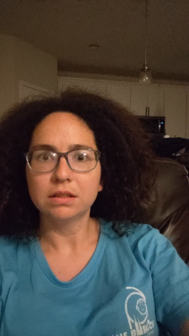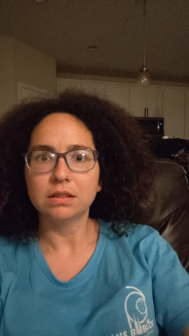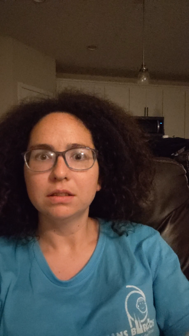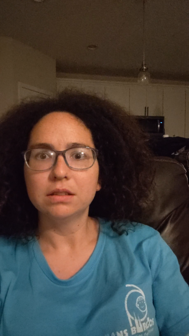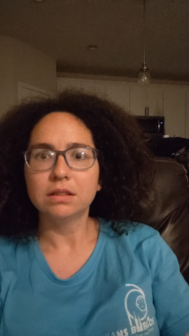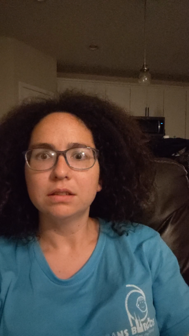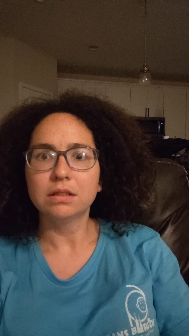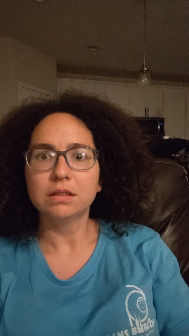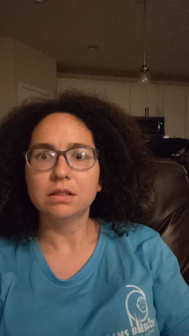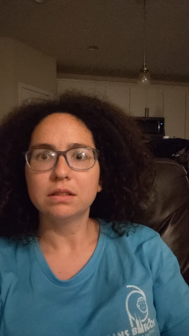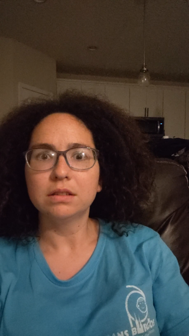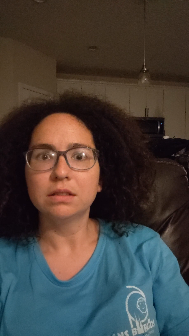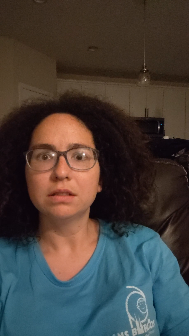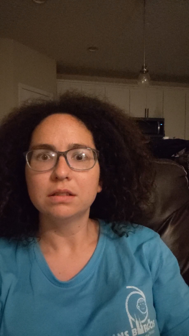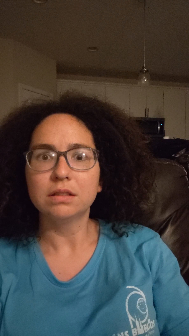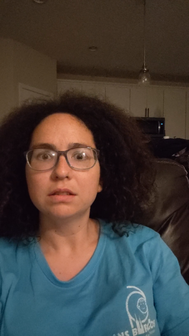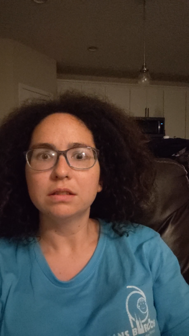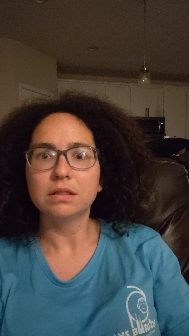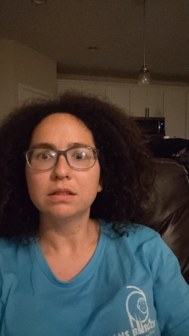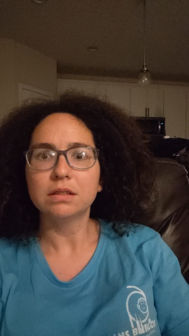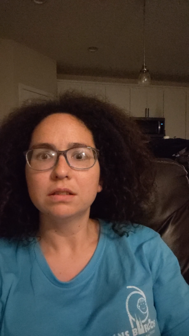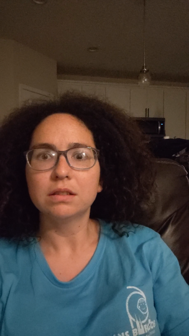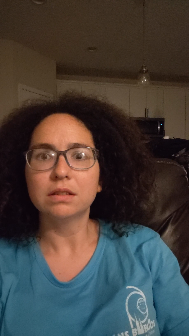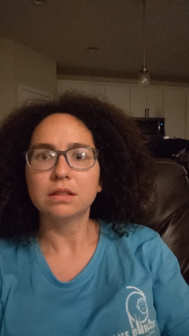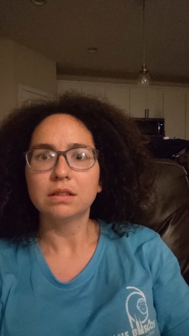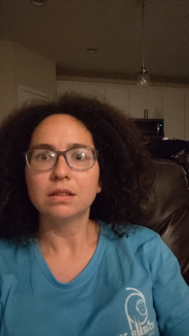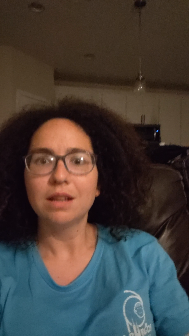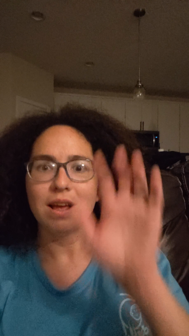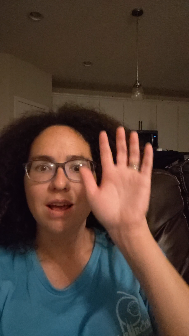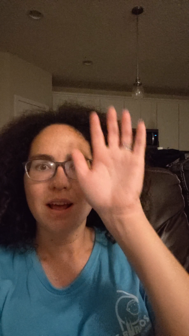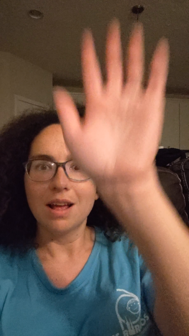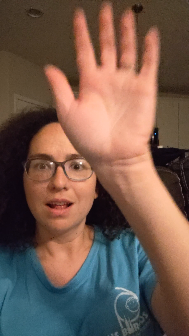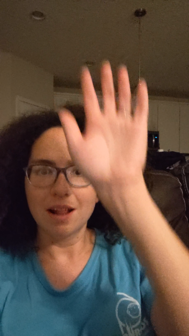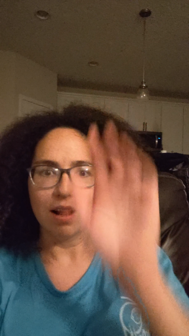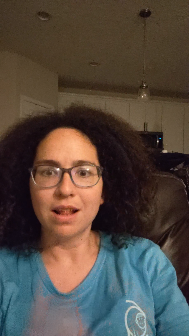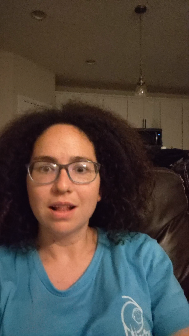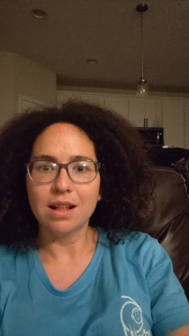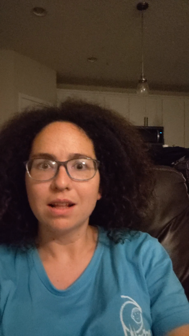give me five